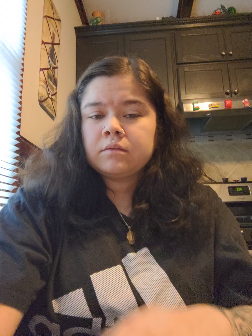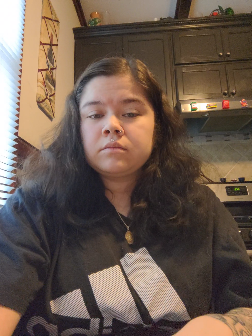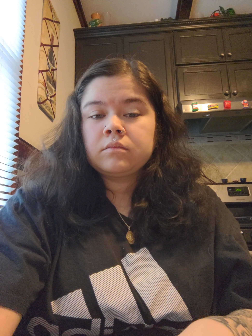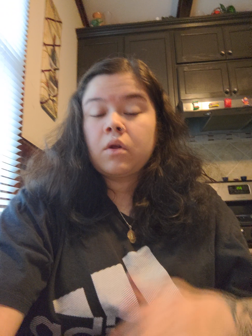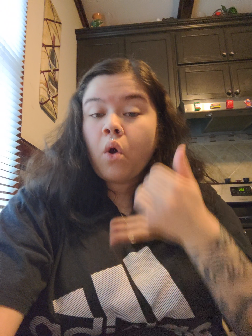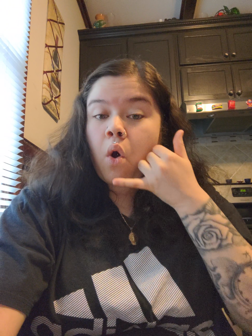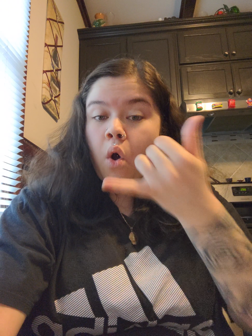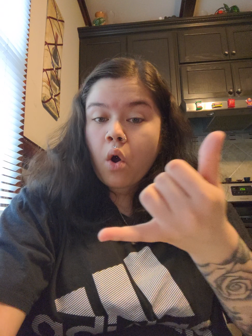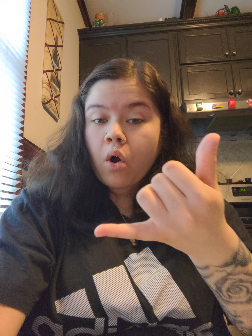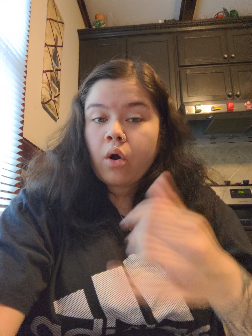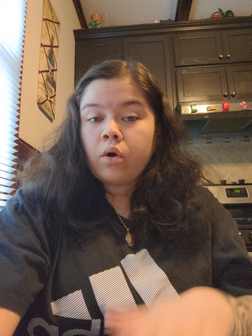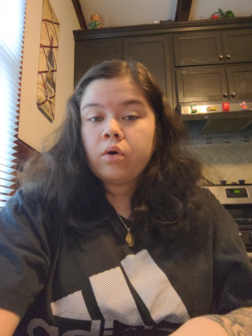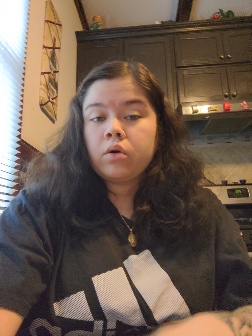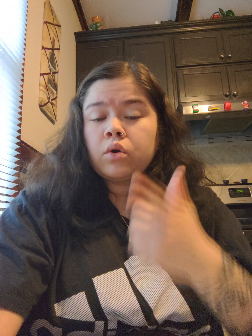call on the phone